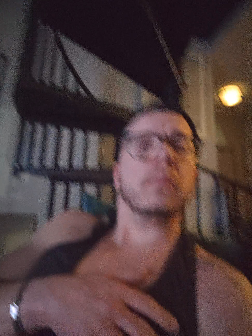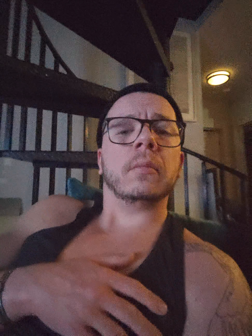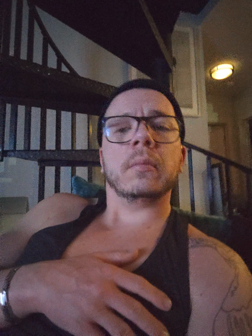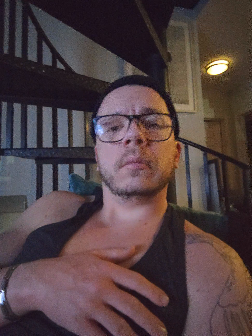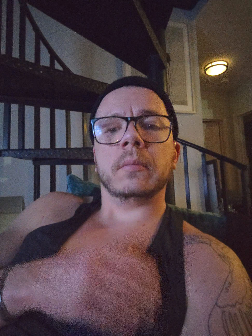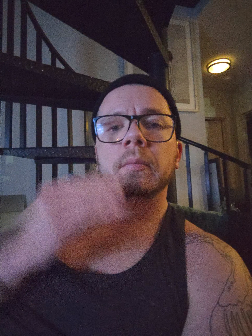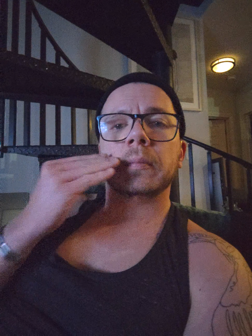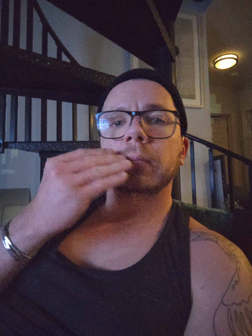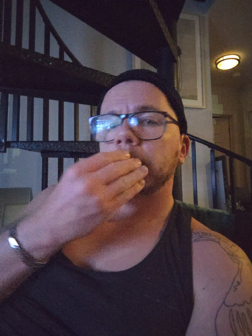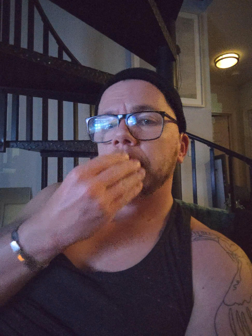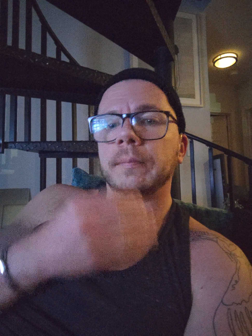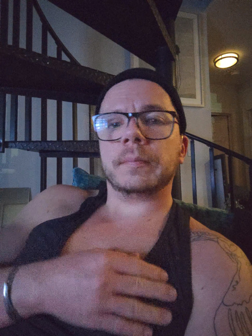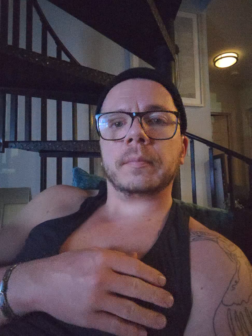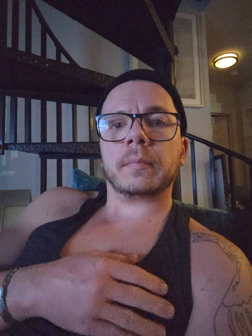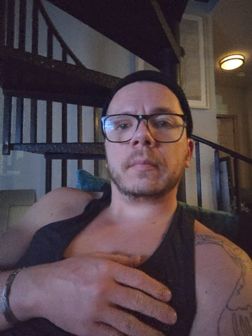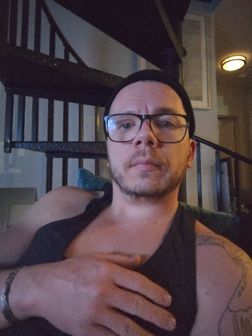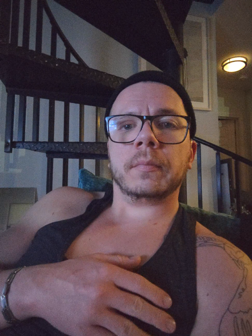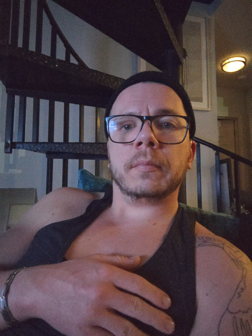napkin